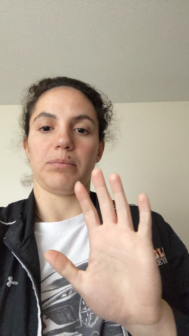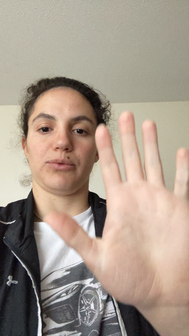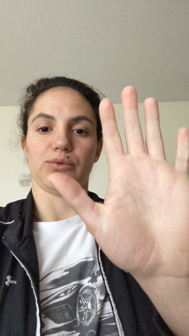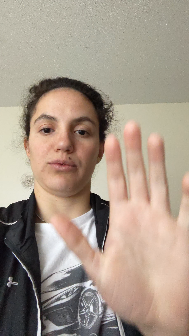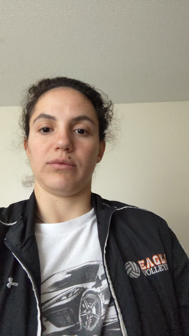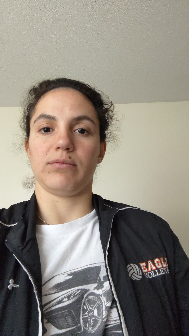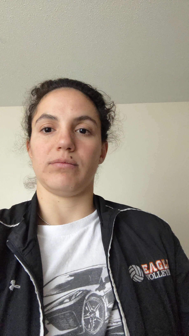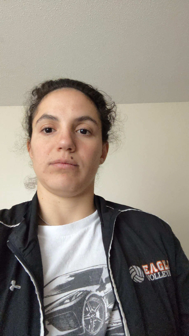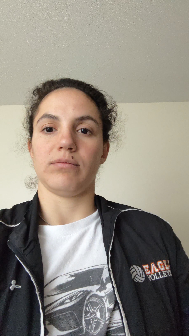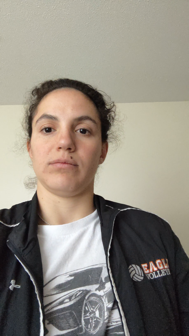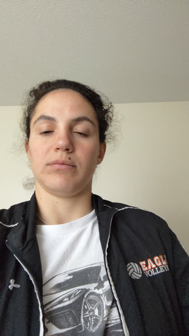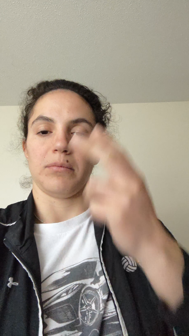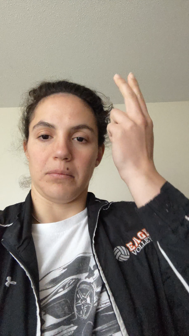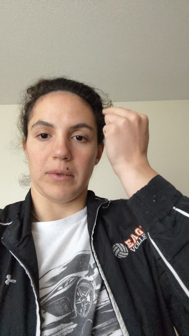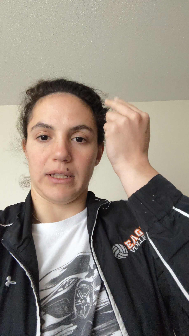bunny